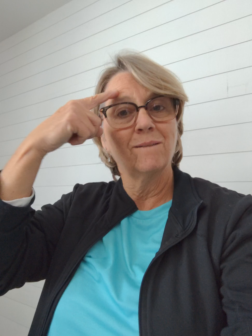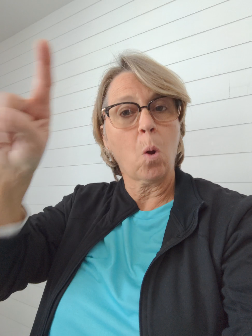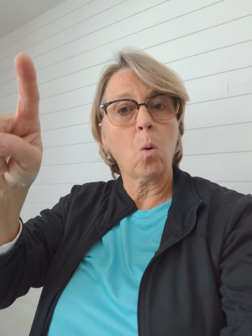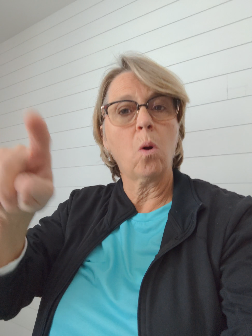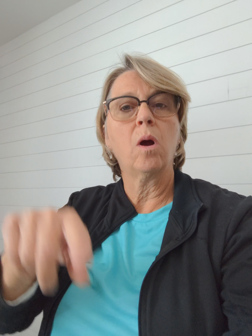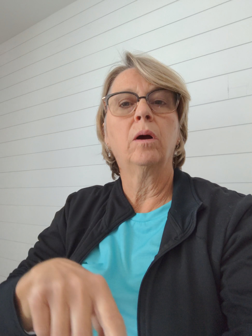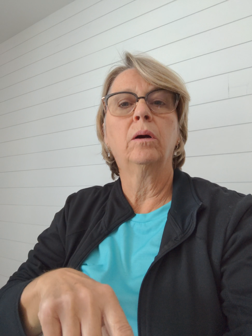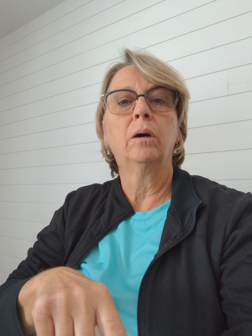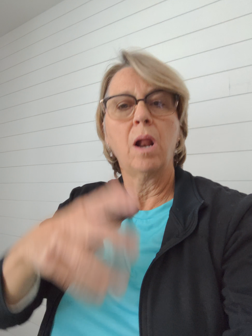for